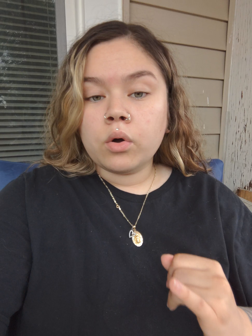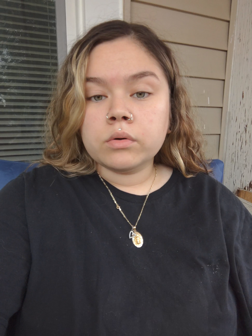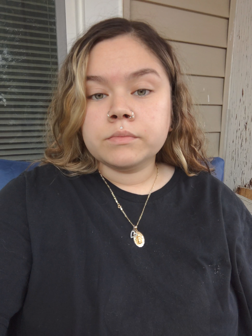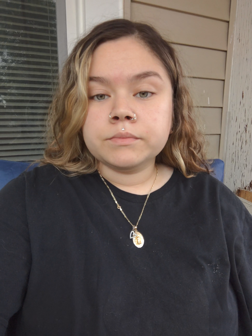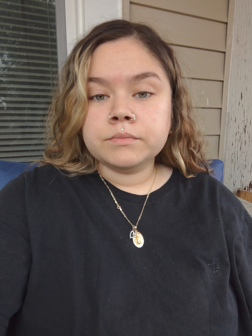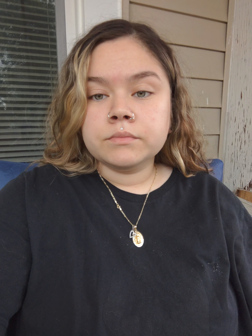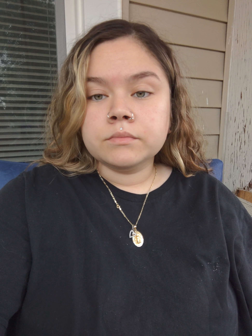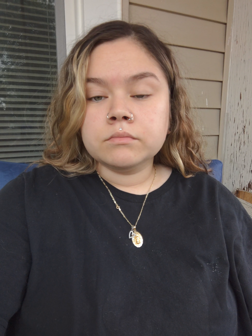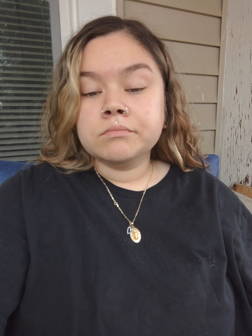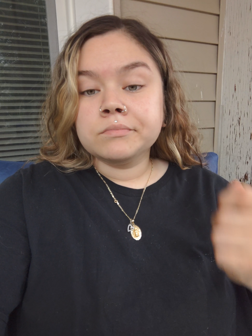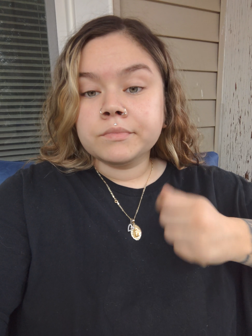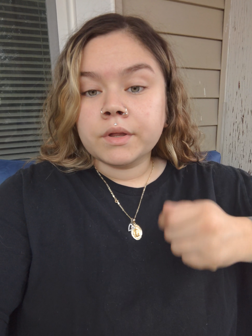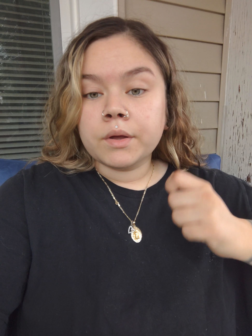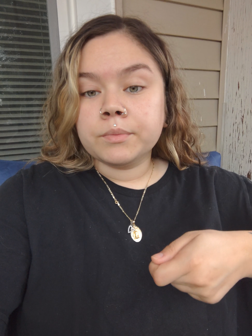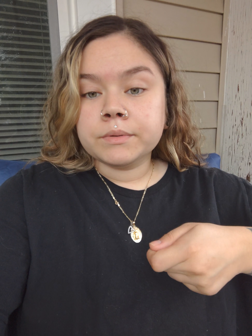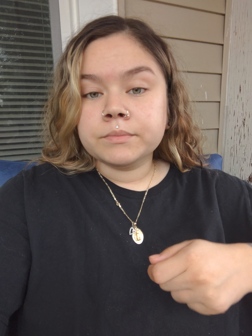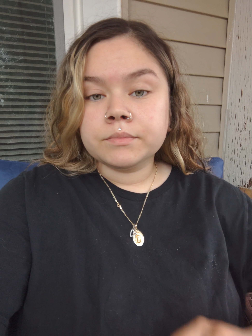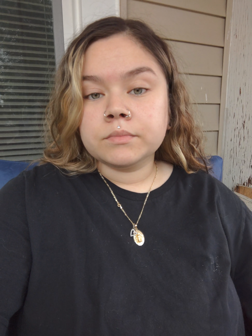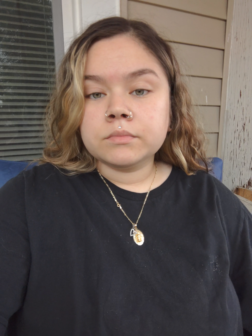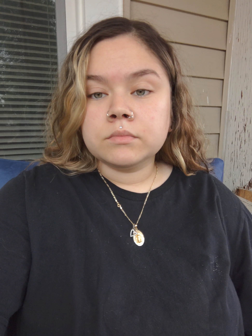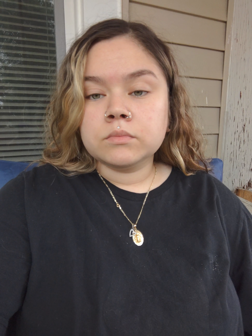cart